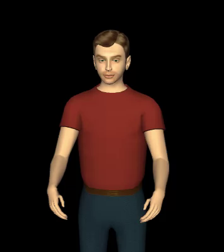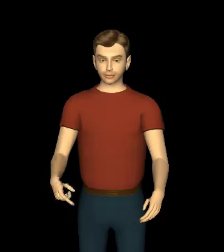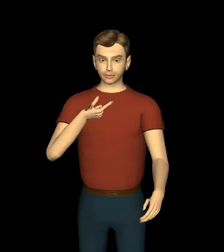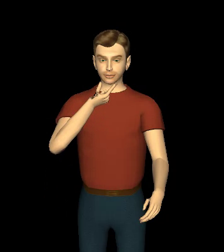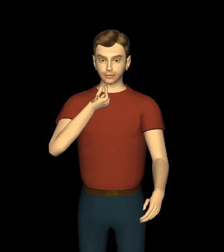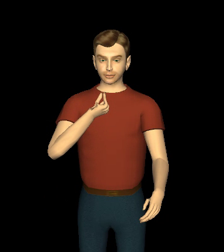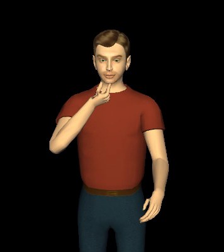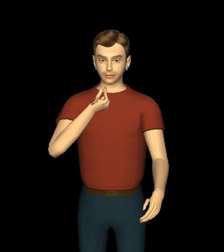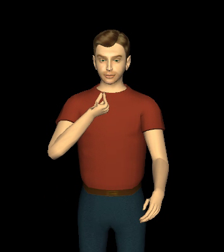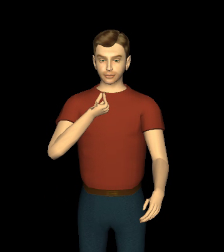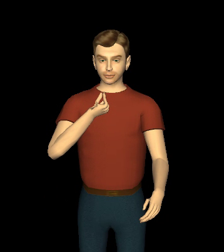سهل